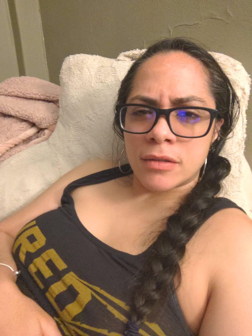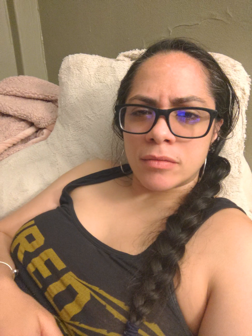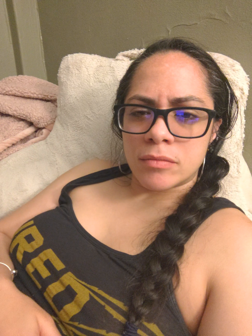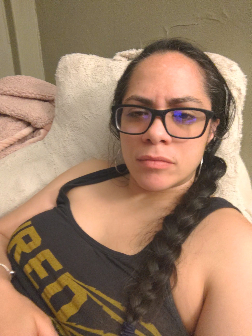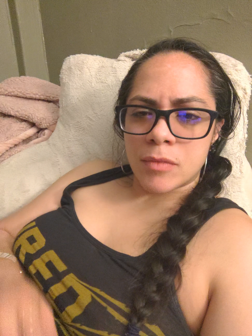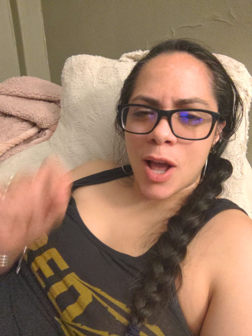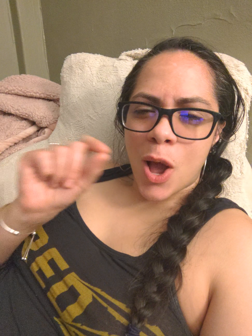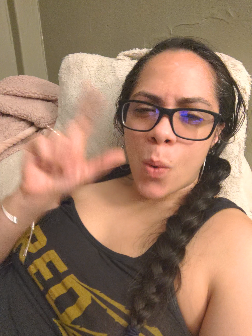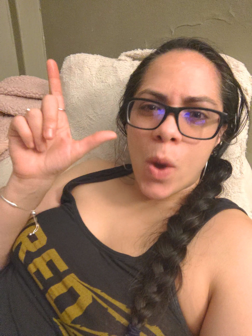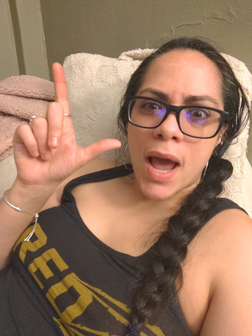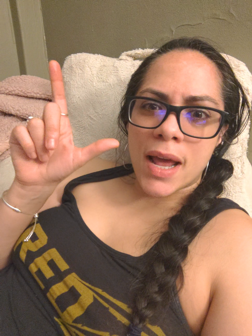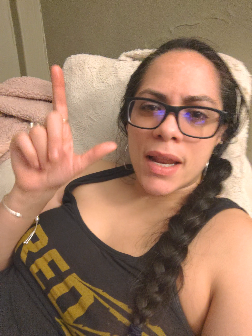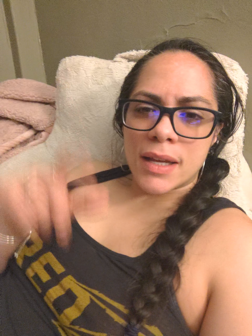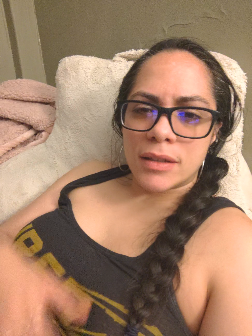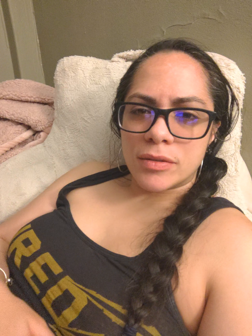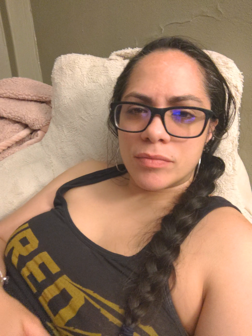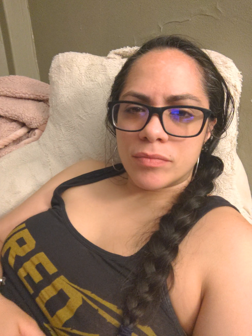awake